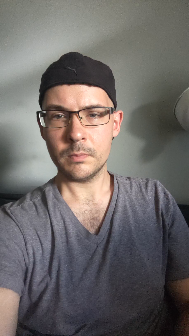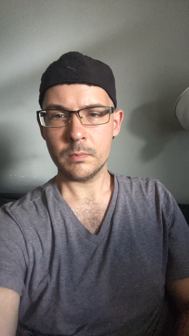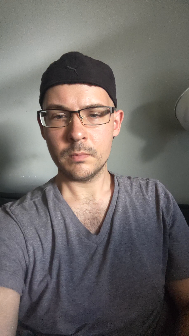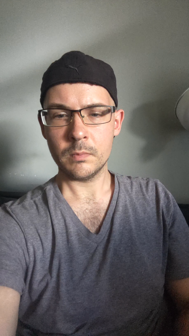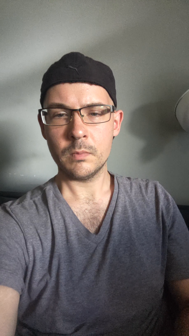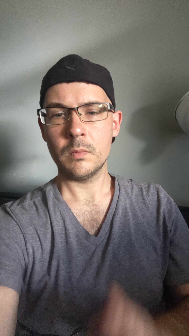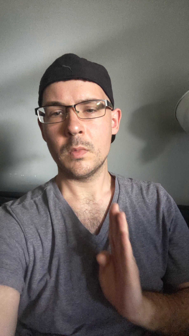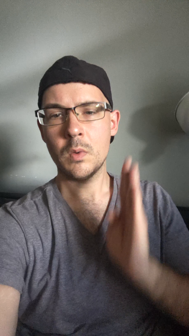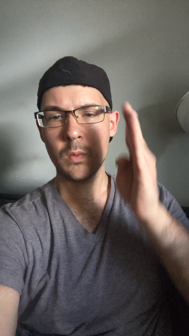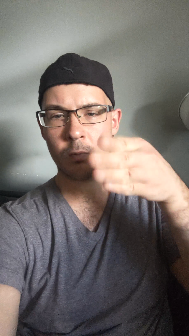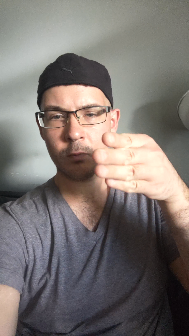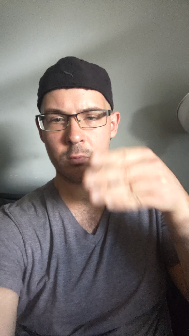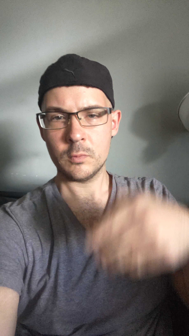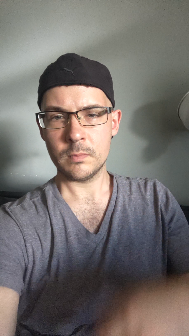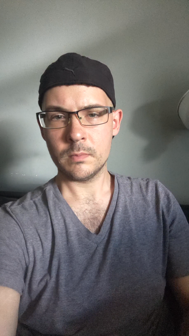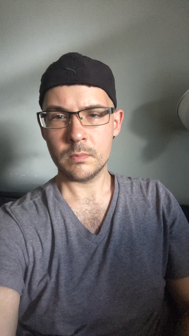over